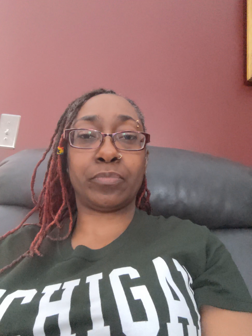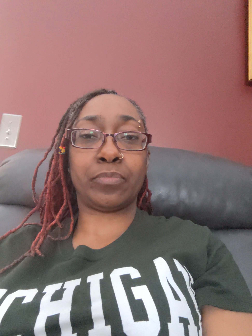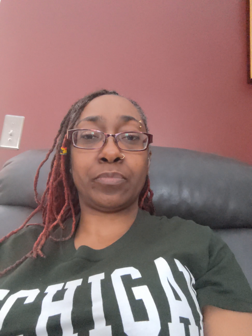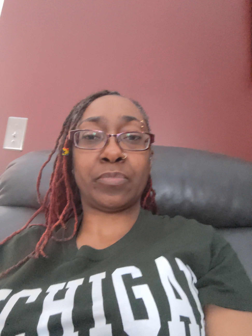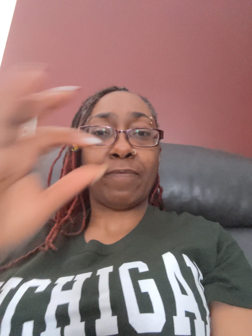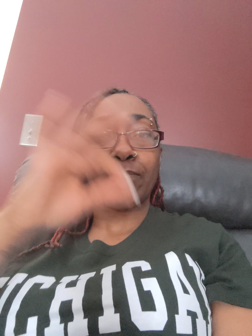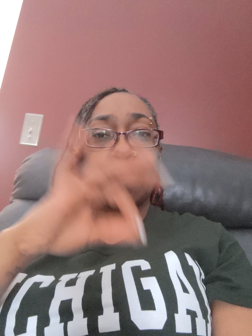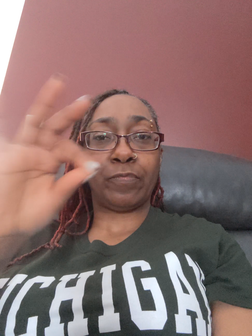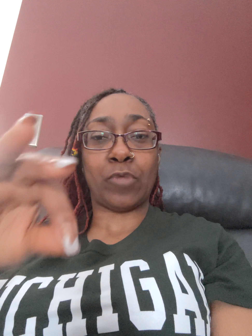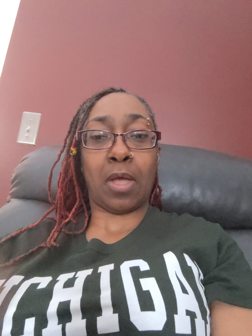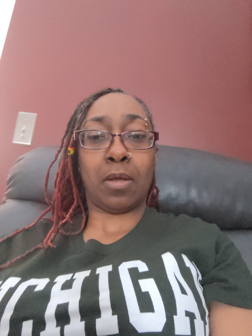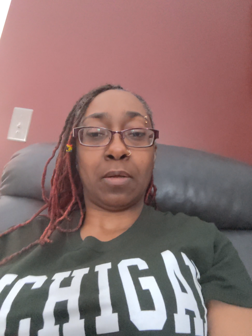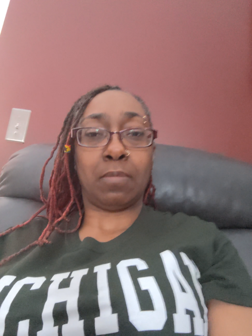french fries